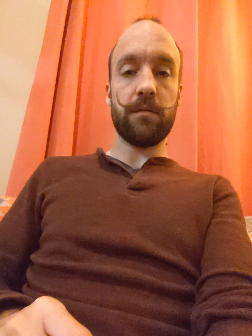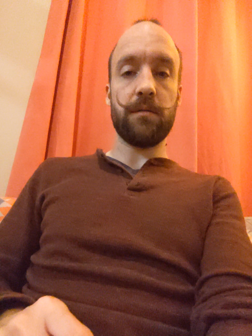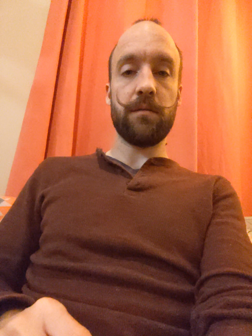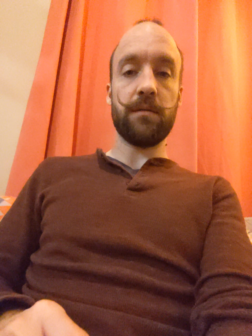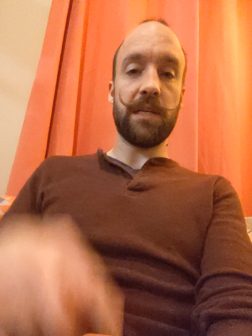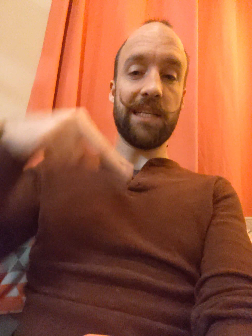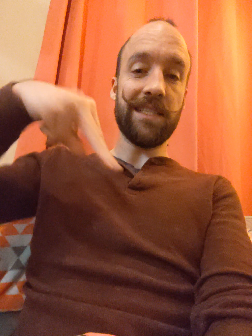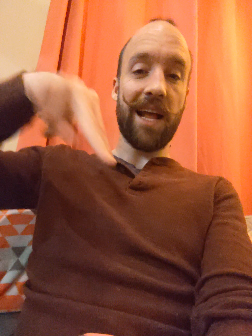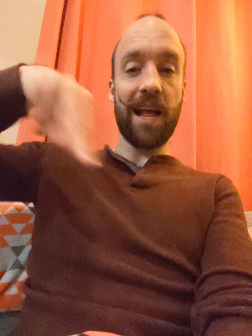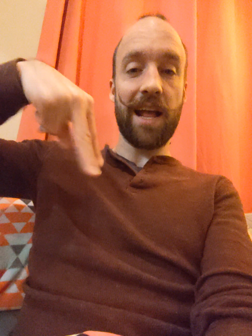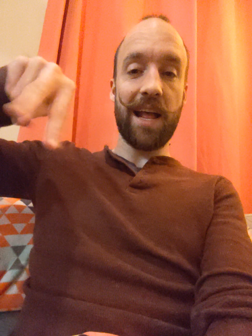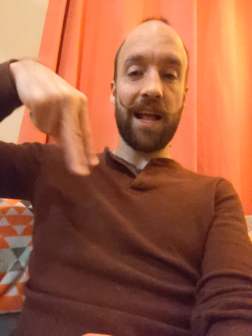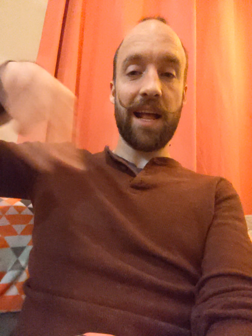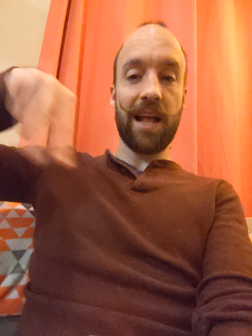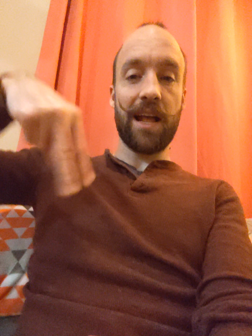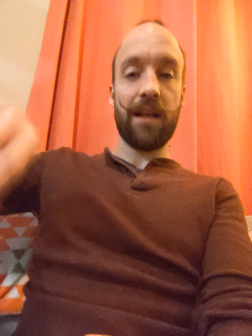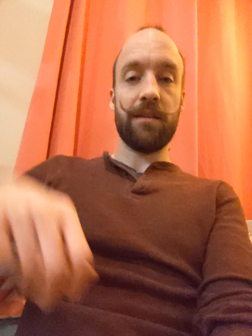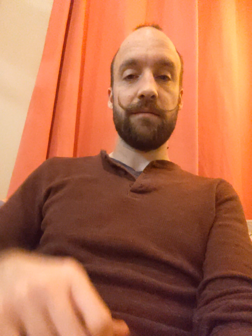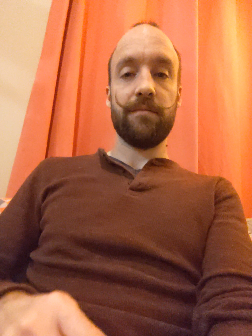dance